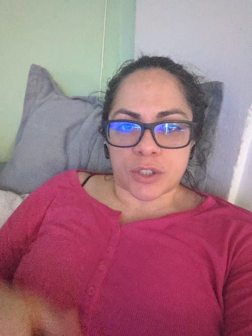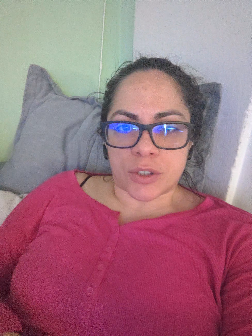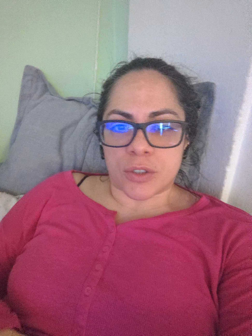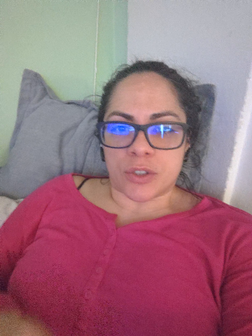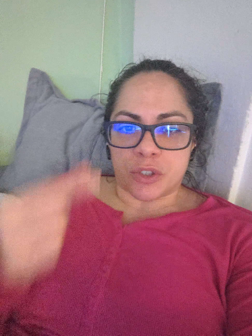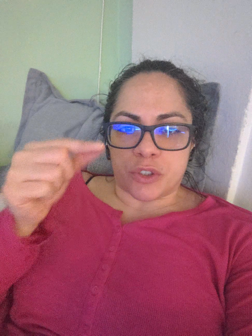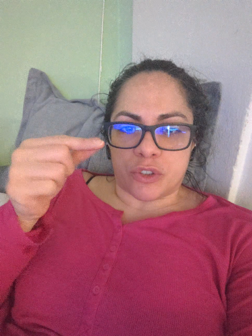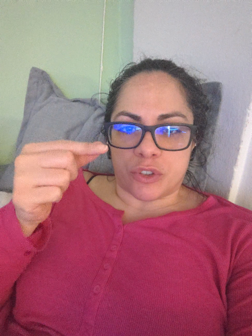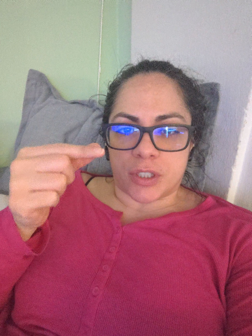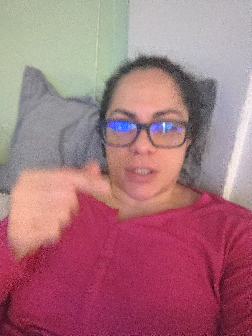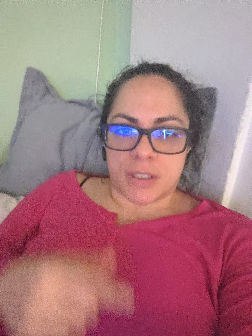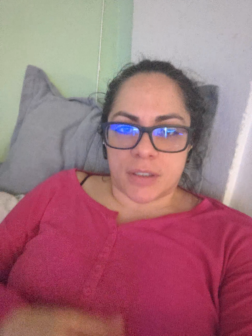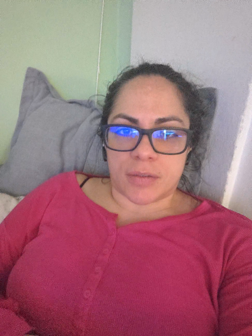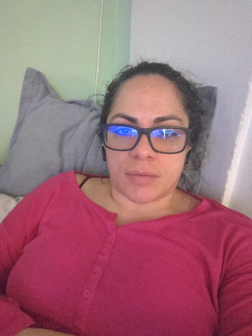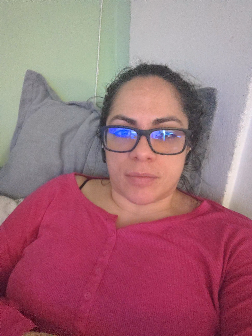green